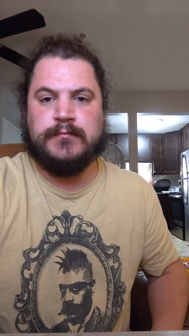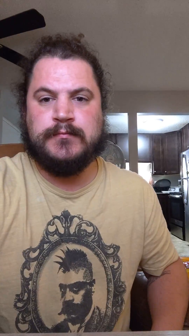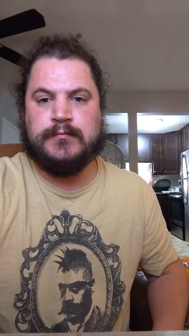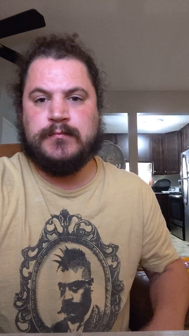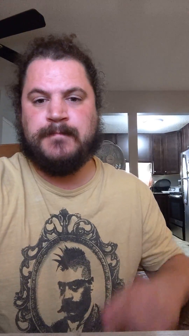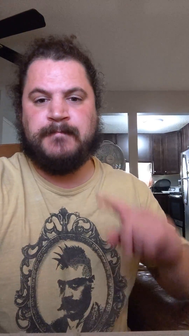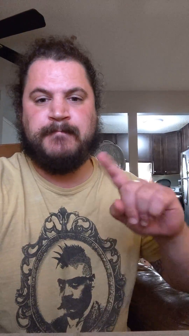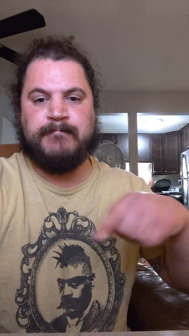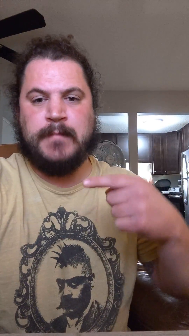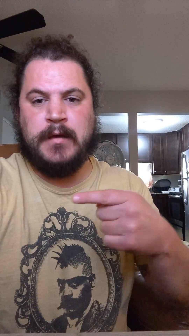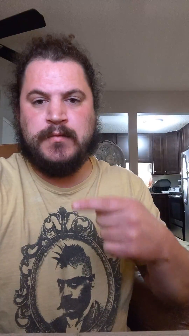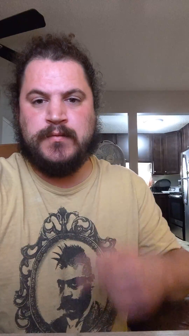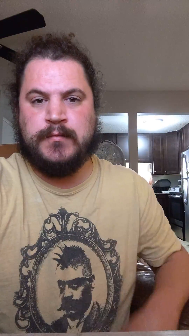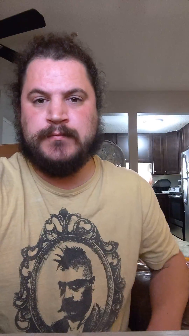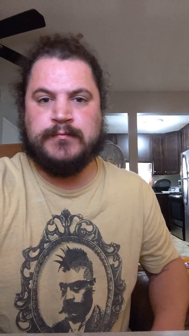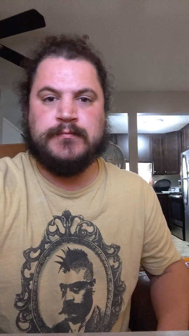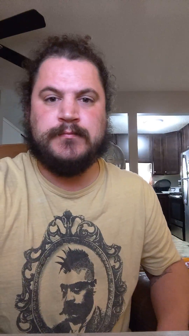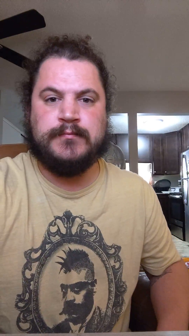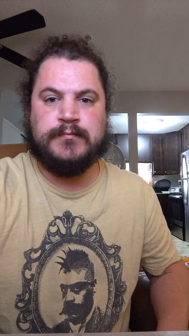about